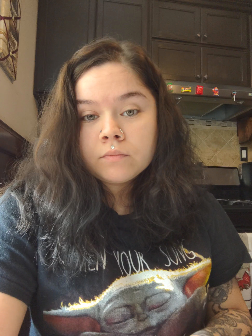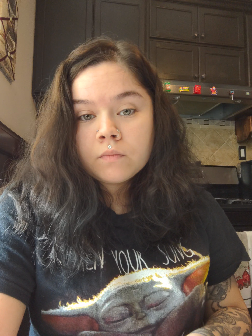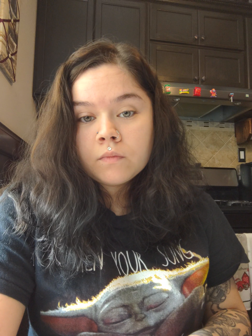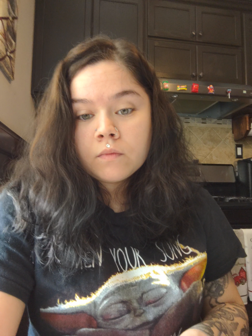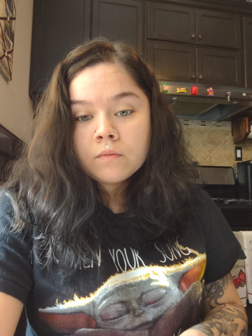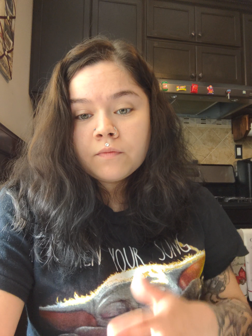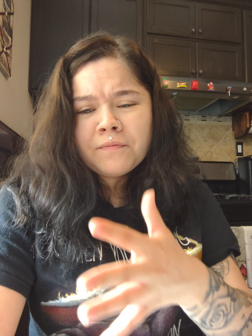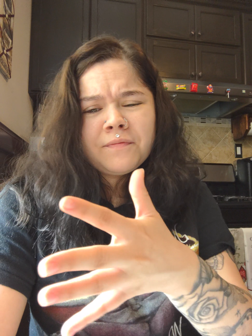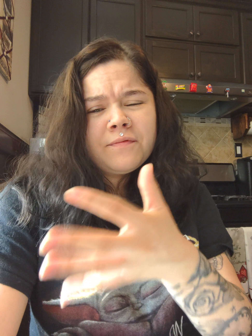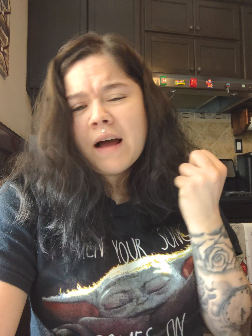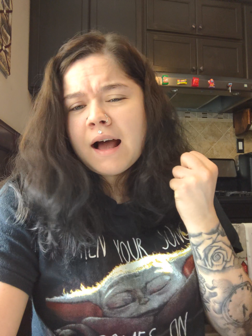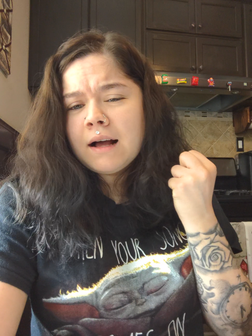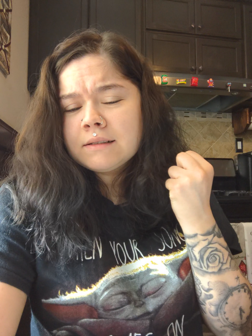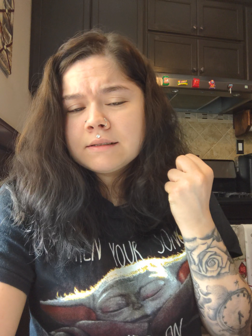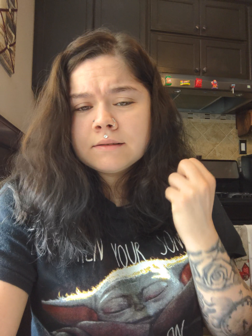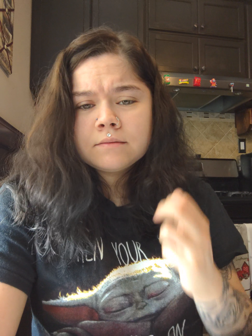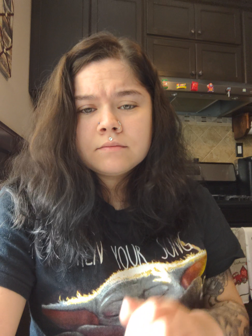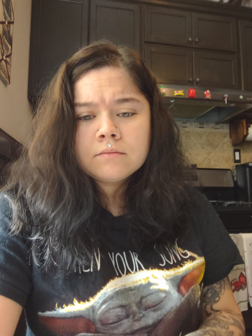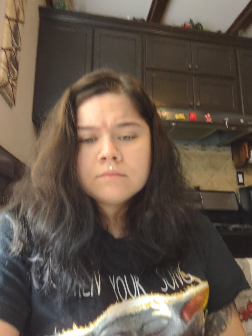fast